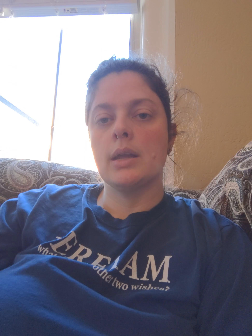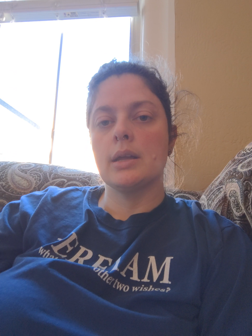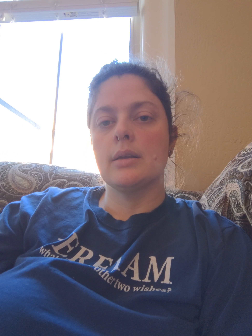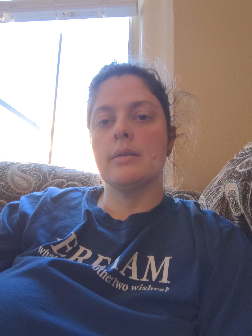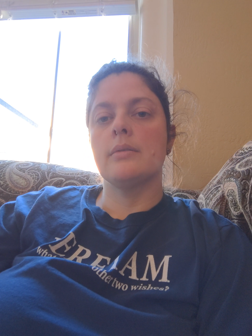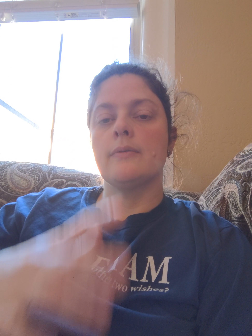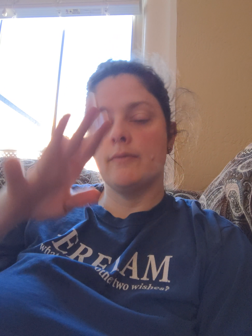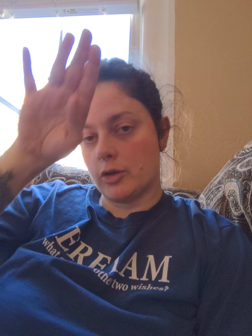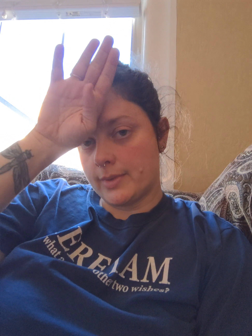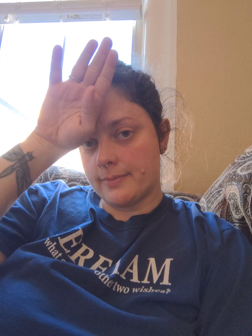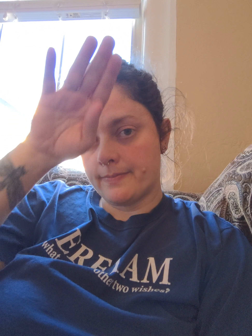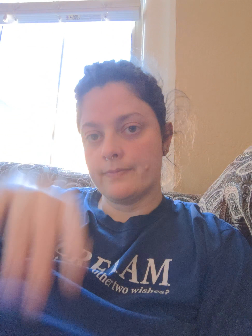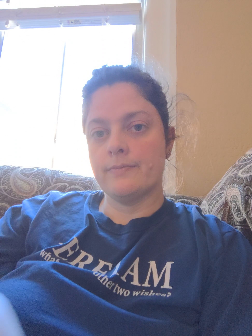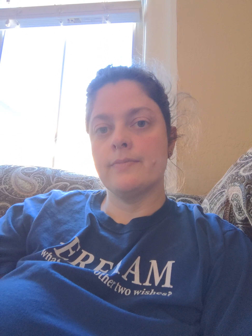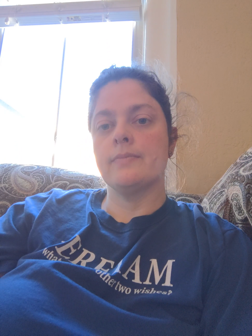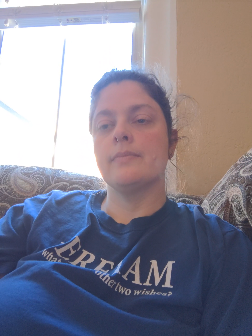fireman